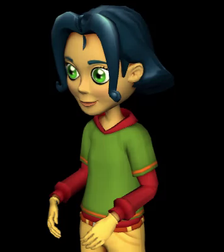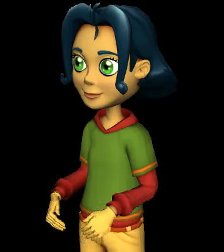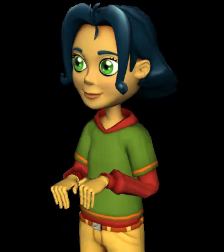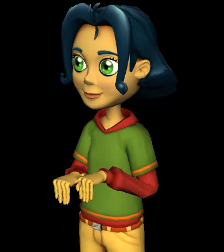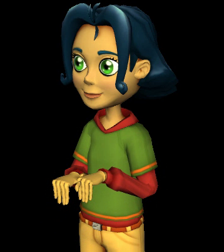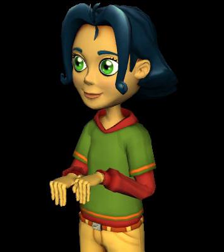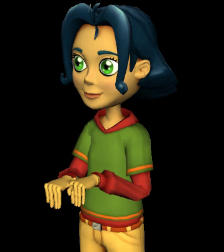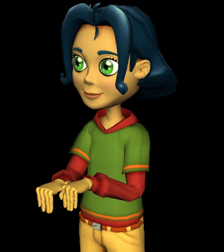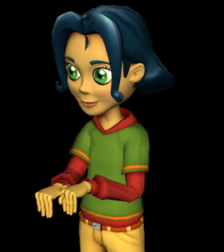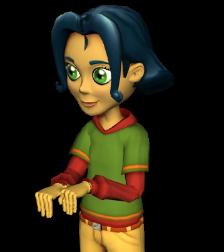مواصلة